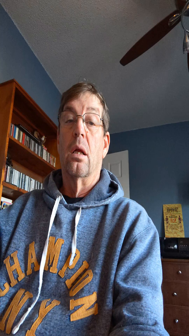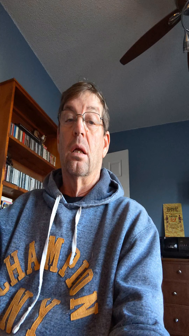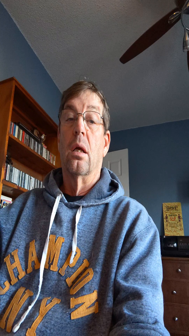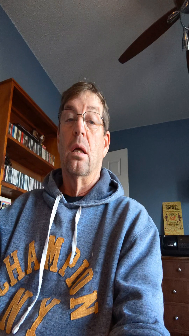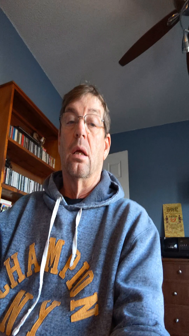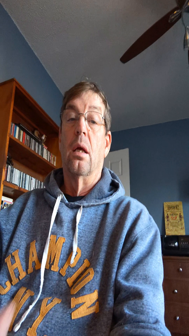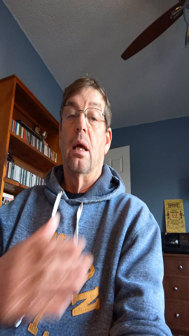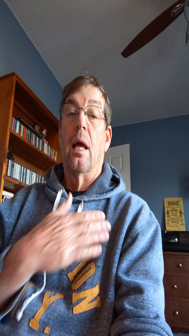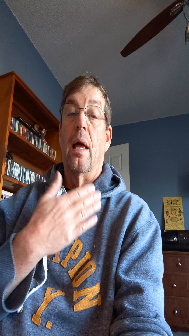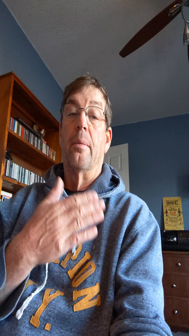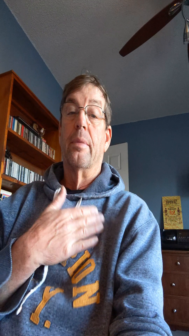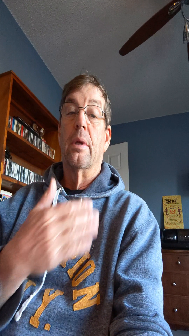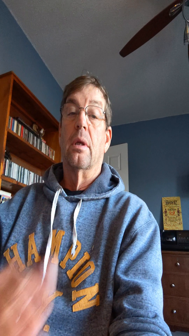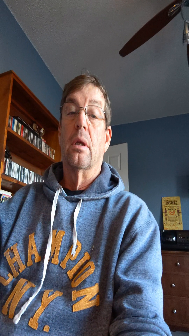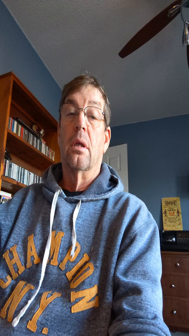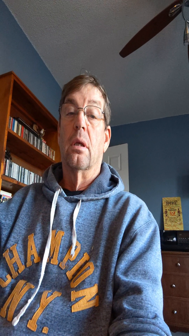happy